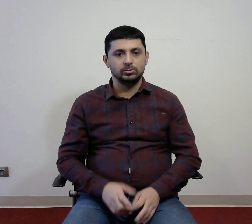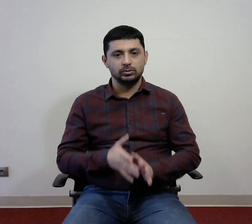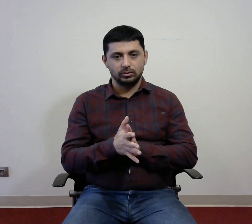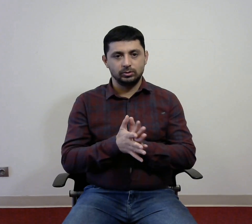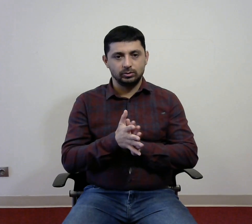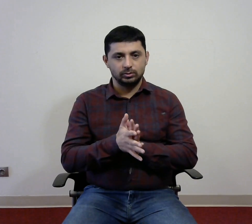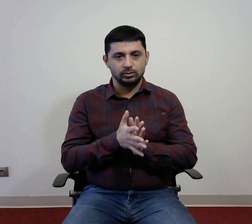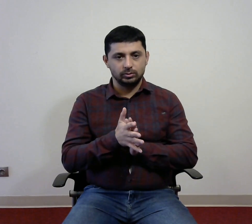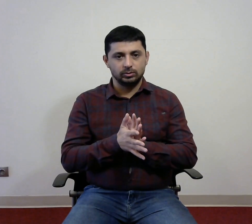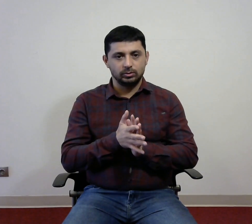işarə